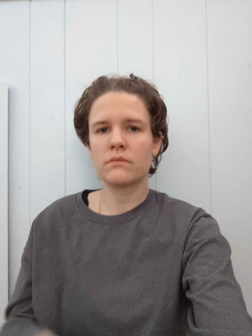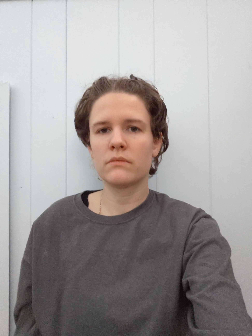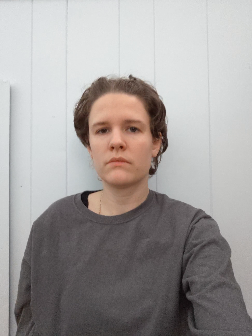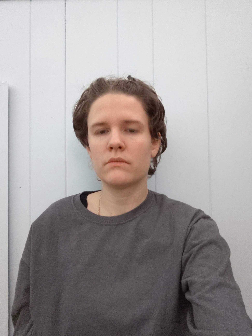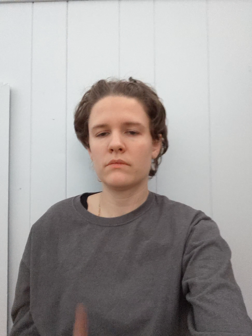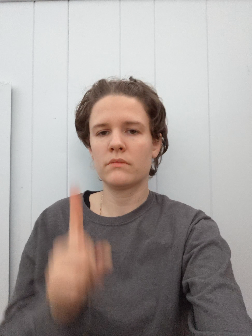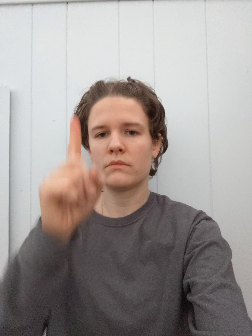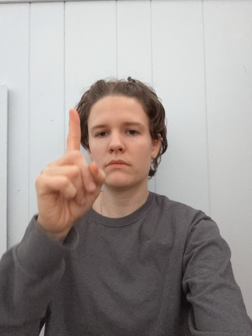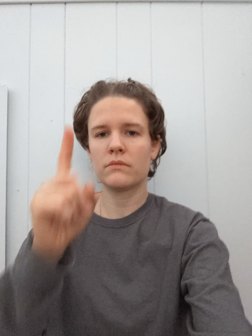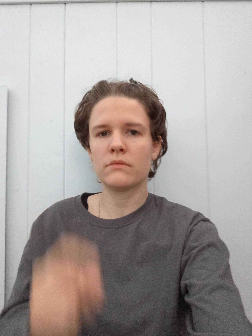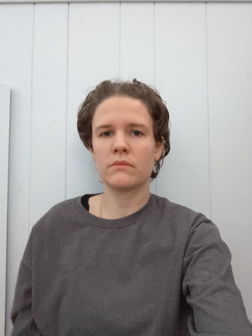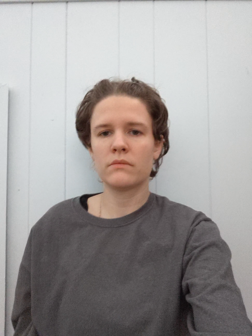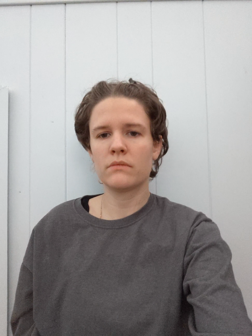up